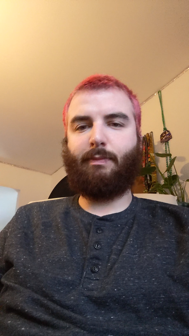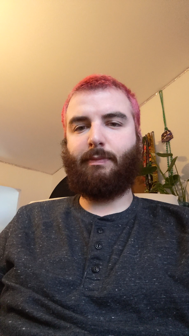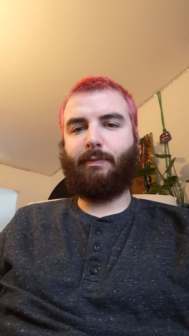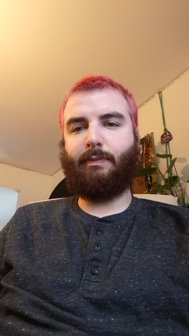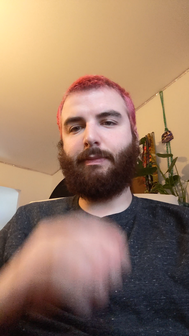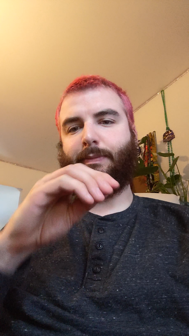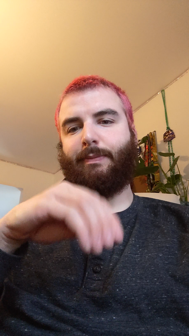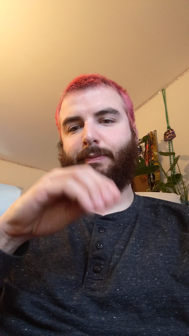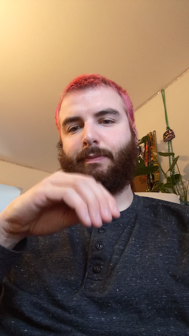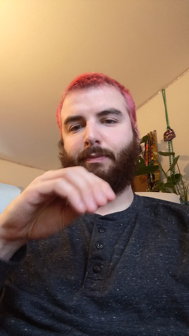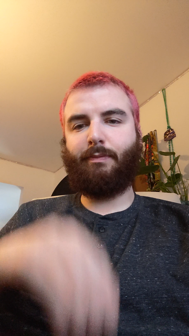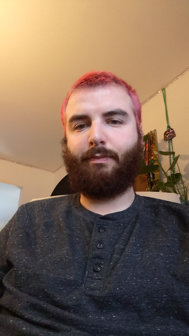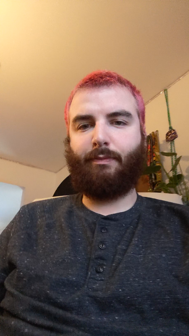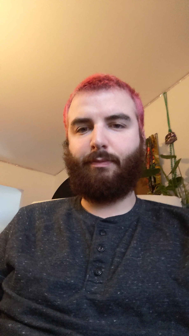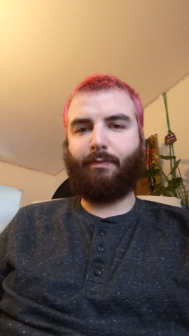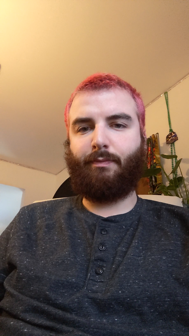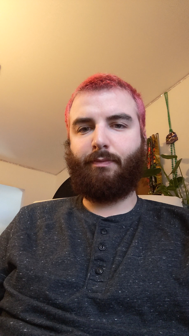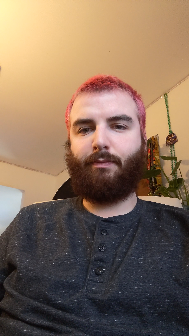inside